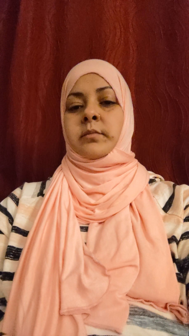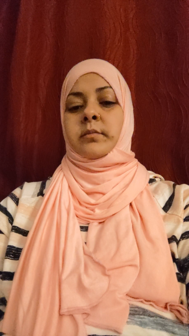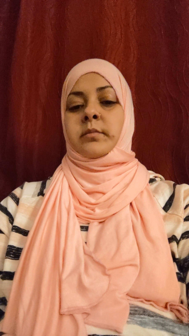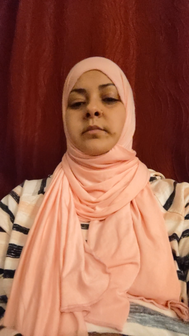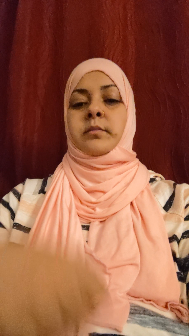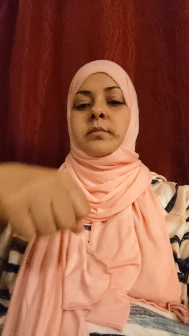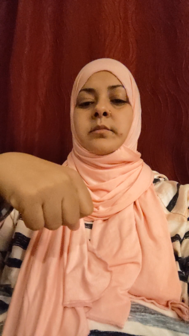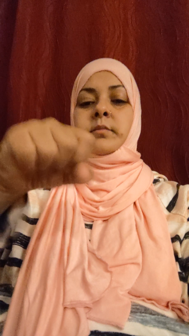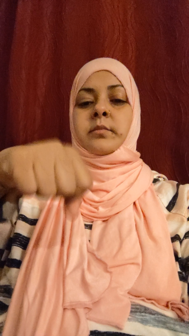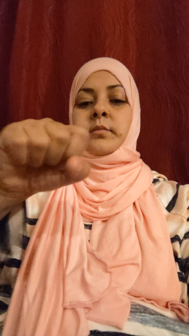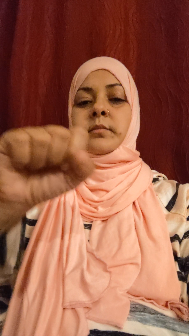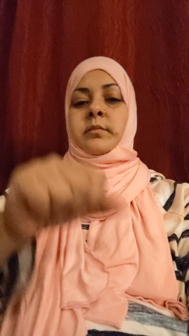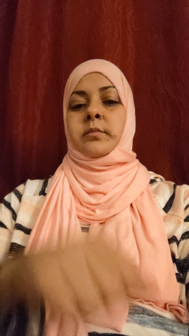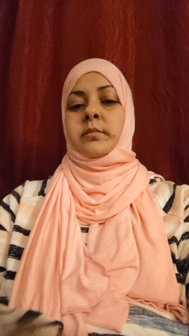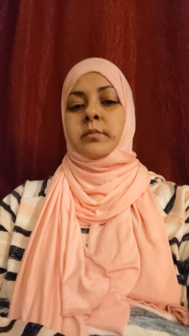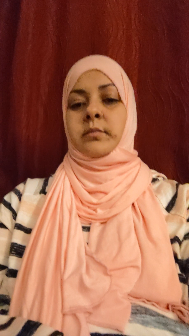motorcycle